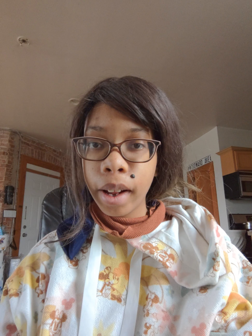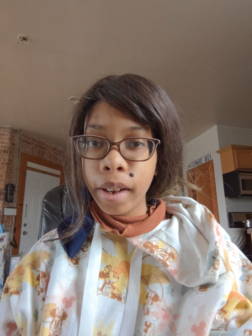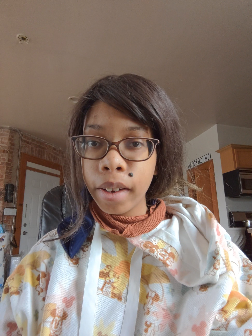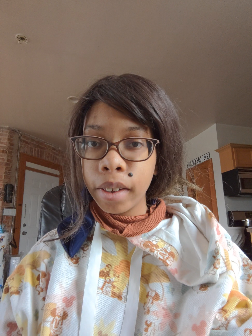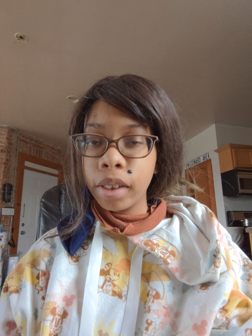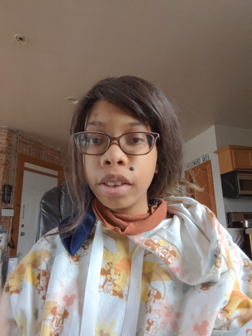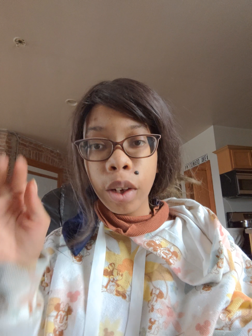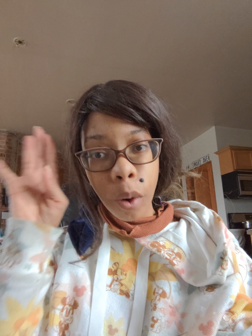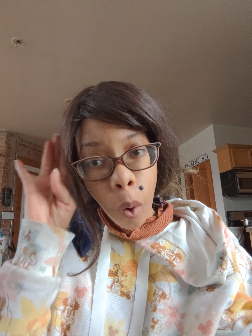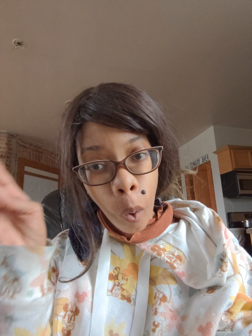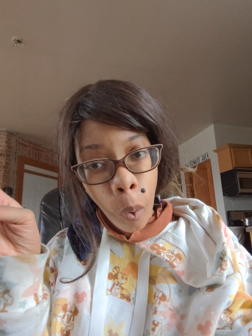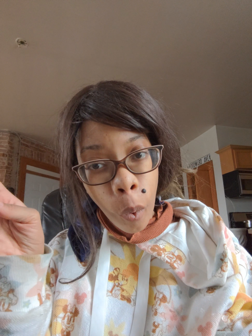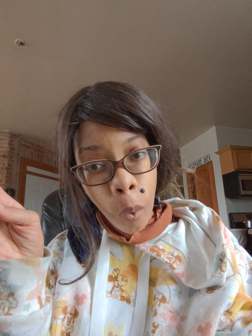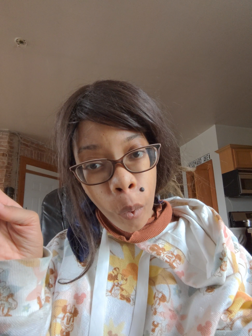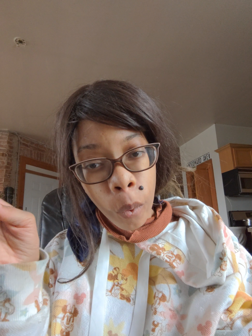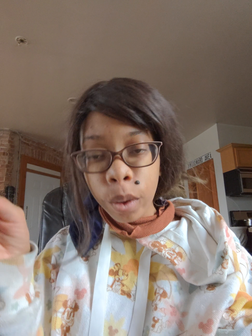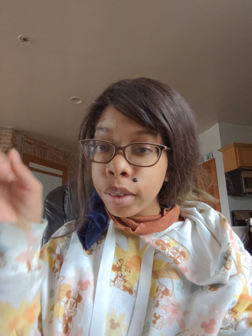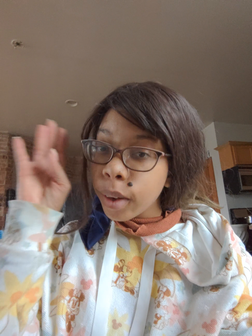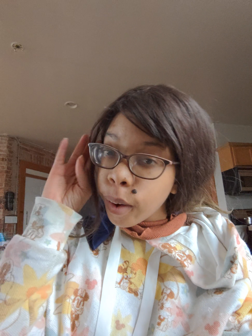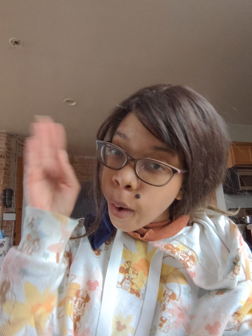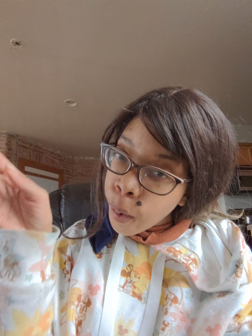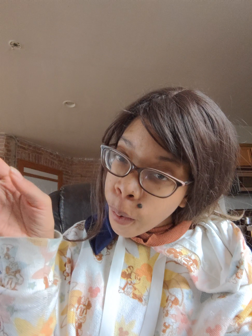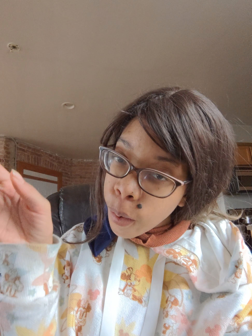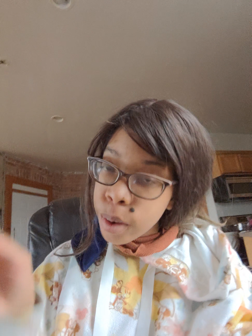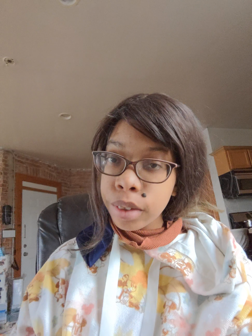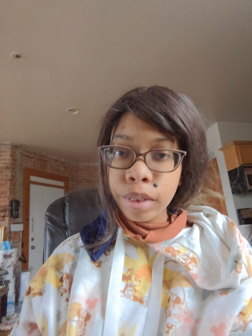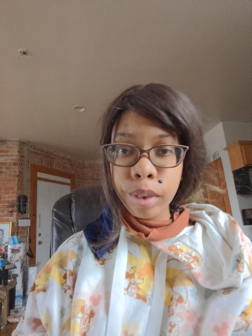hello